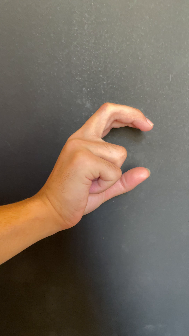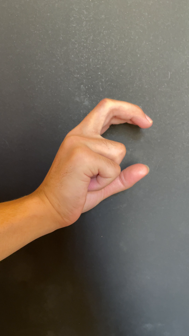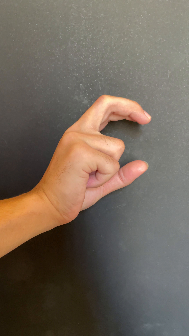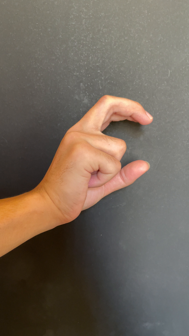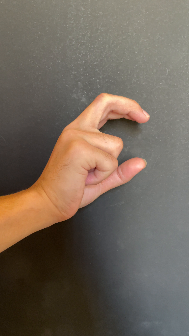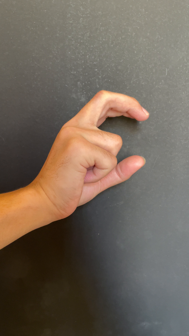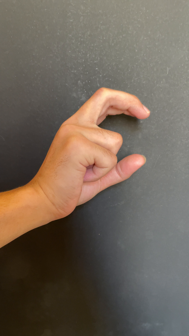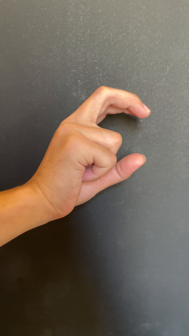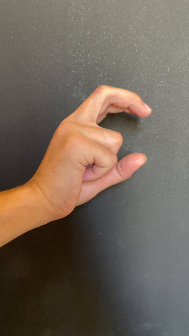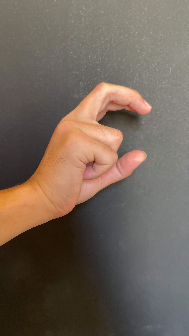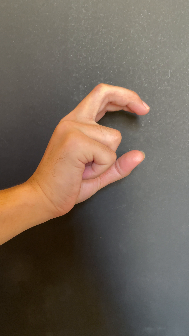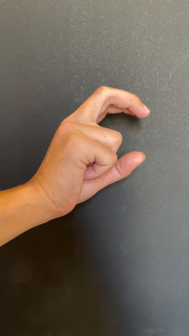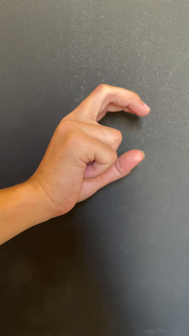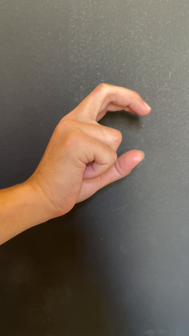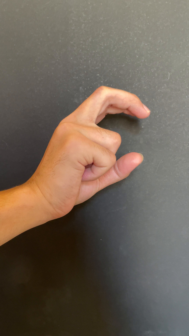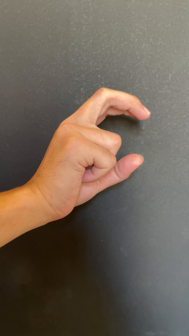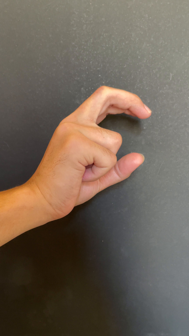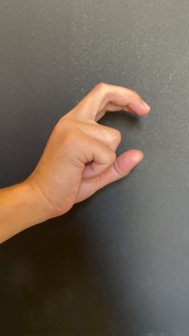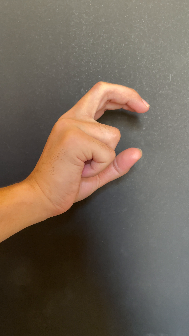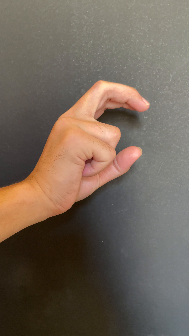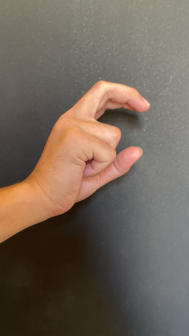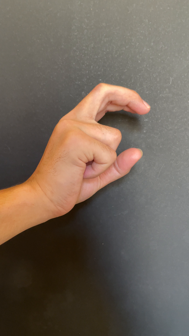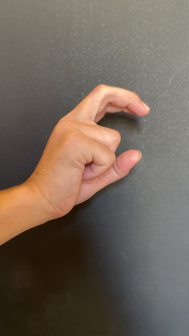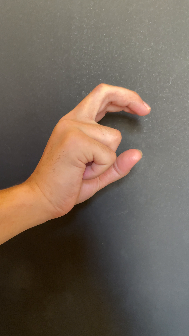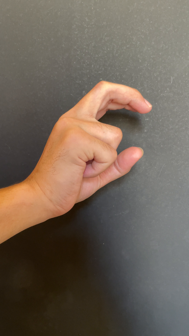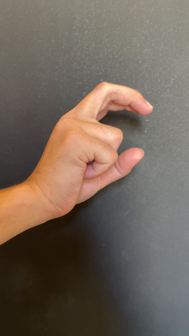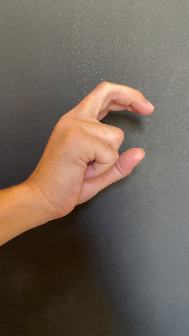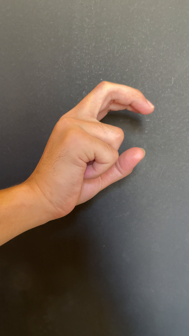द